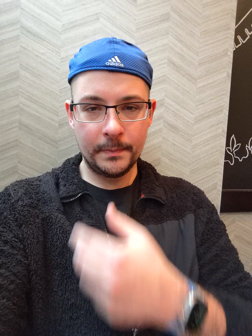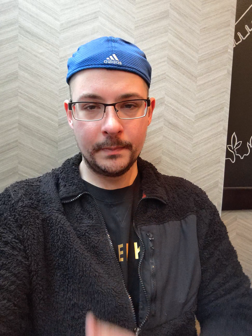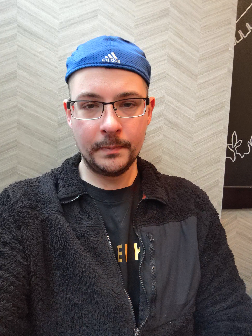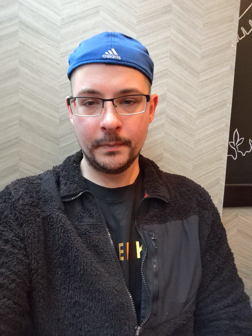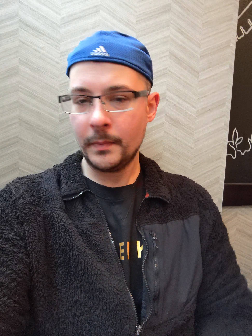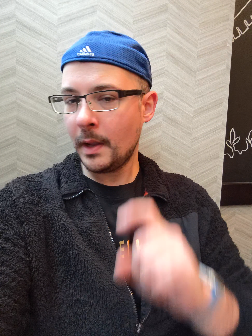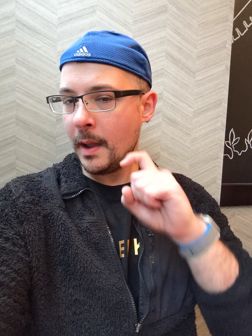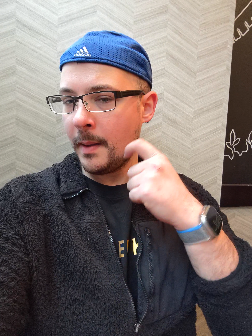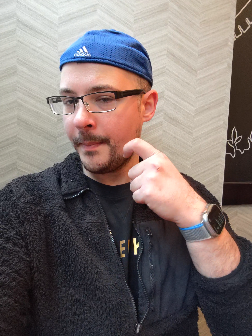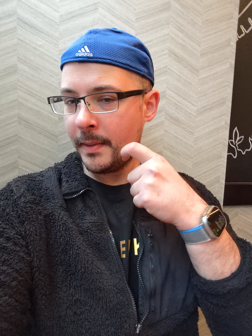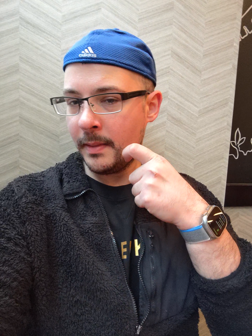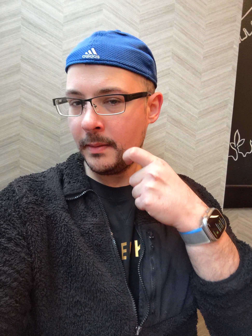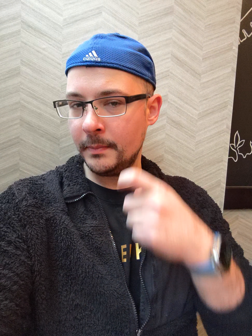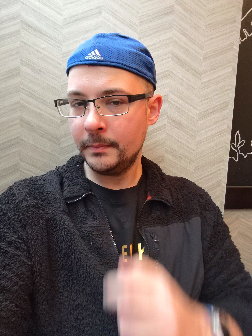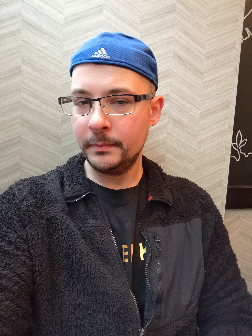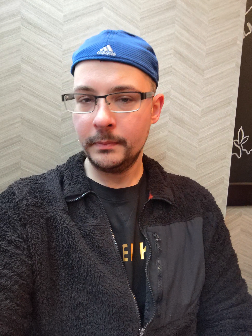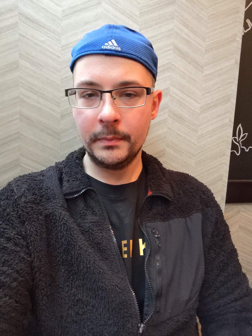apple